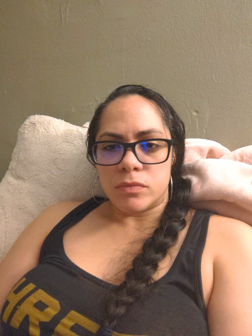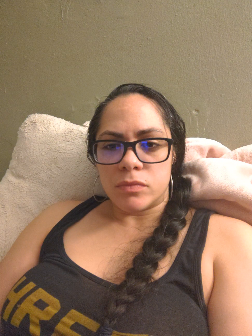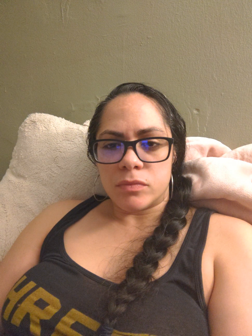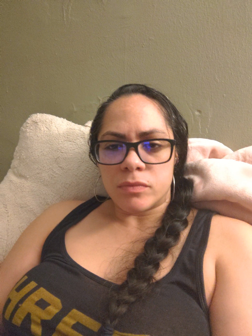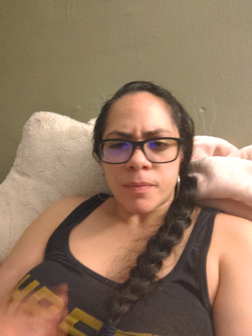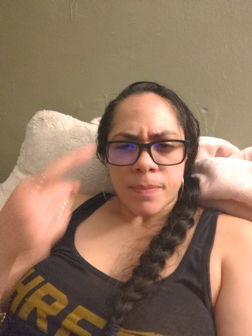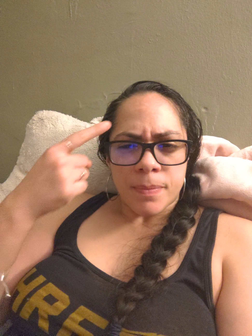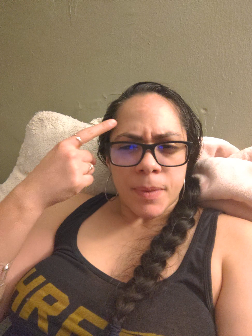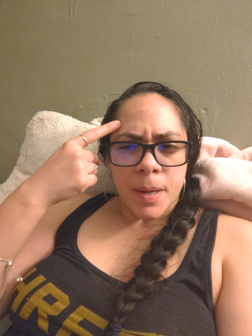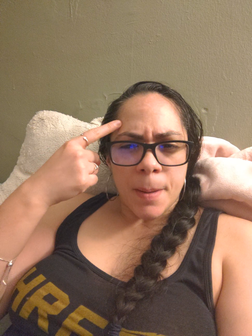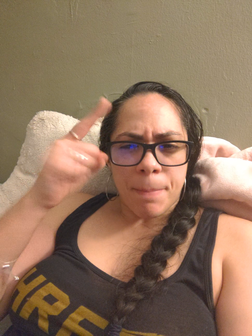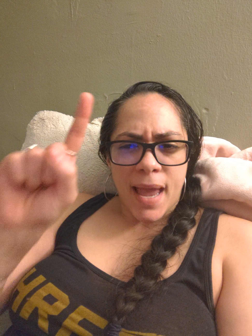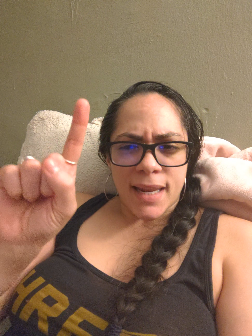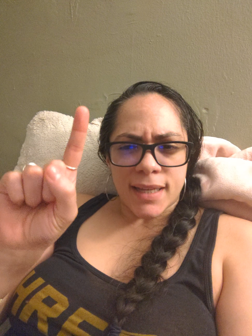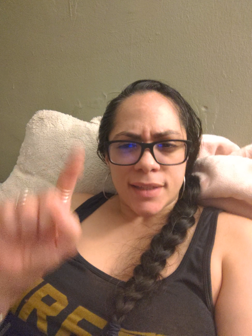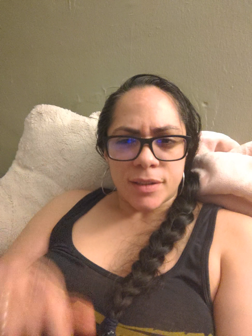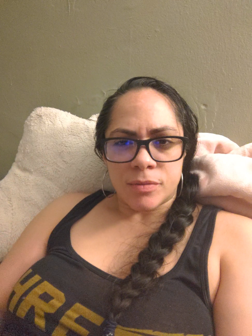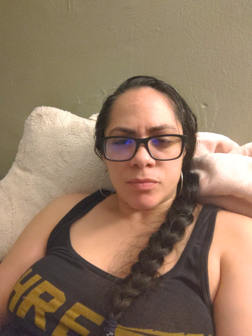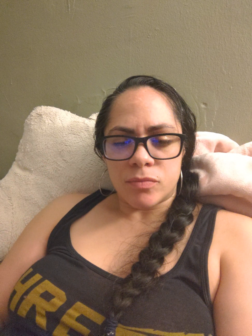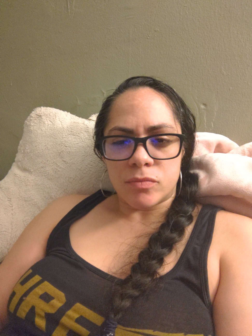penny